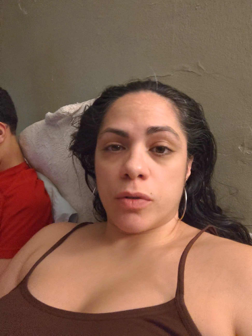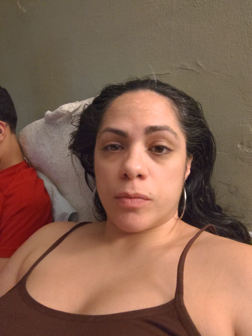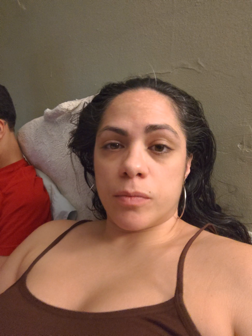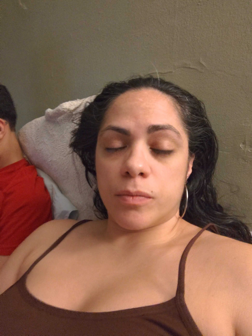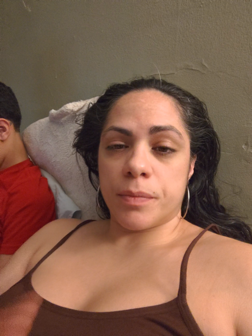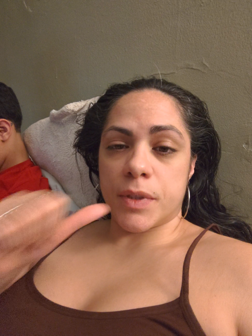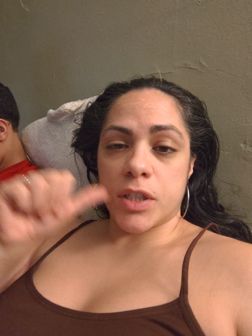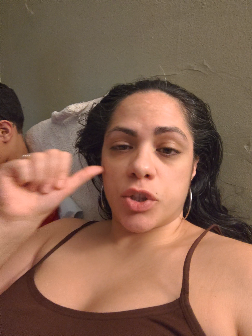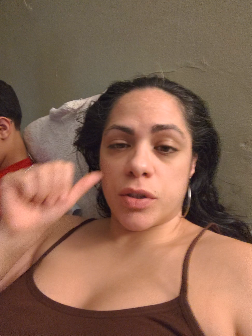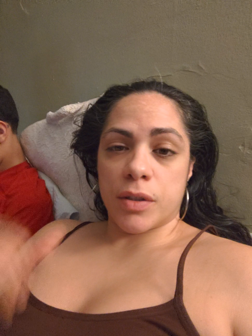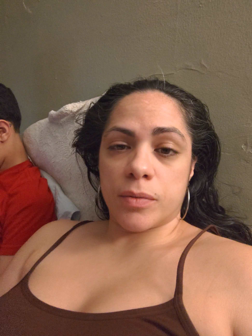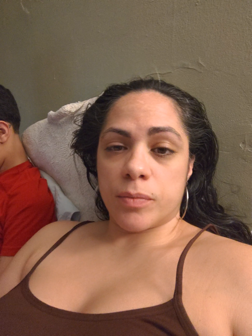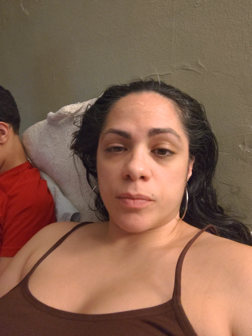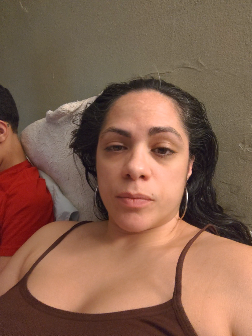yesterday